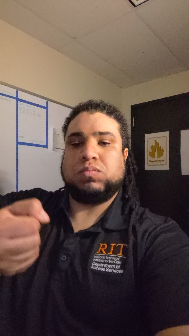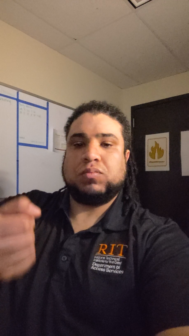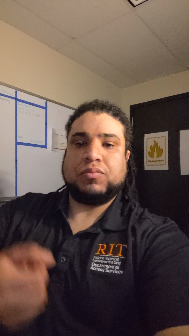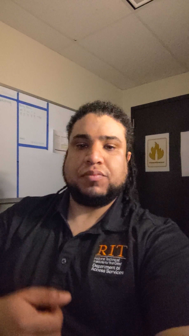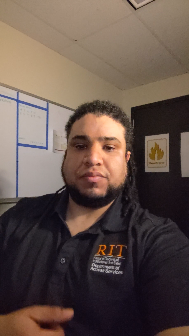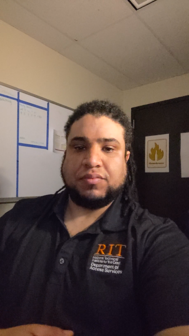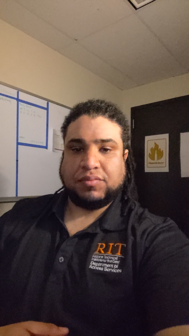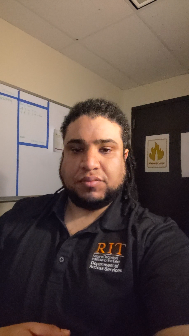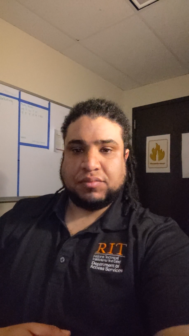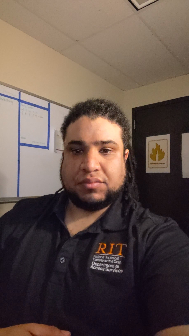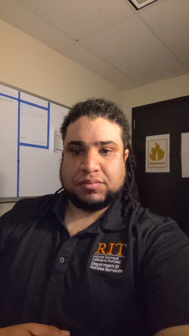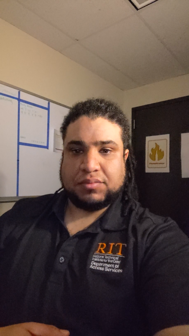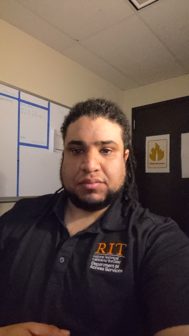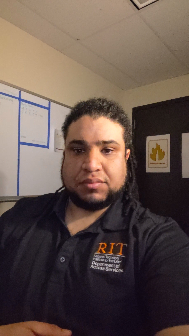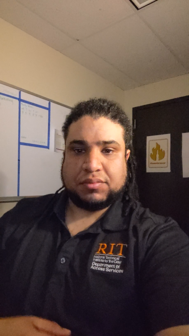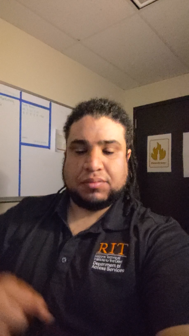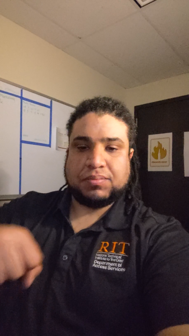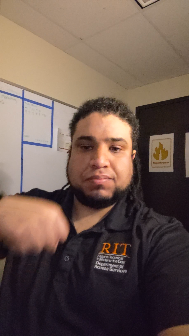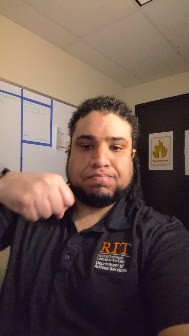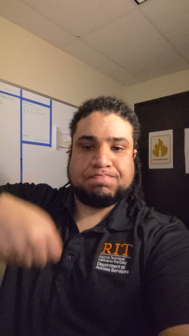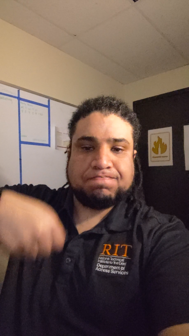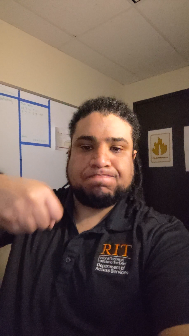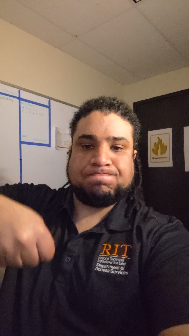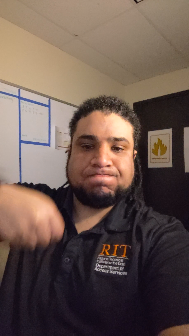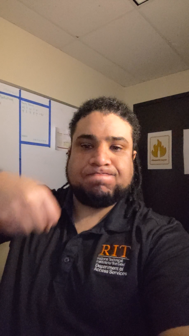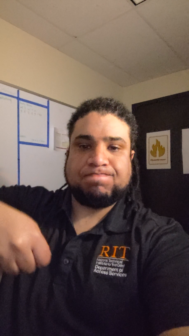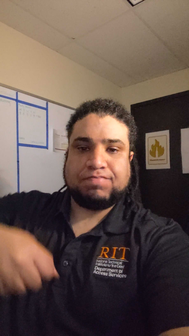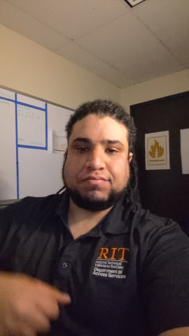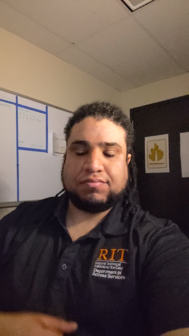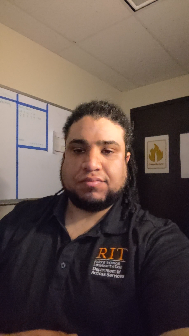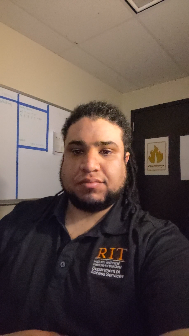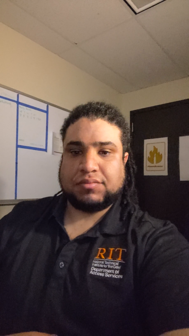bicycle